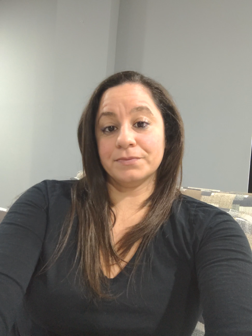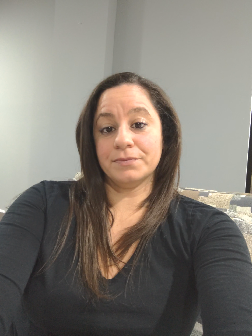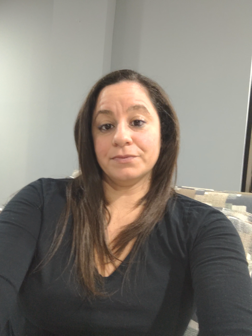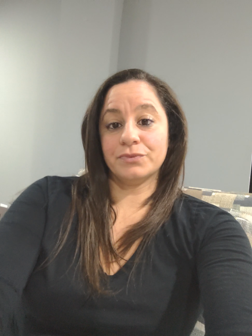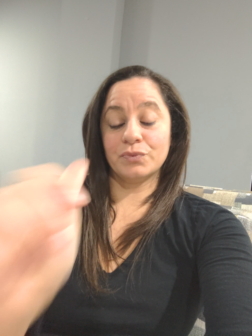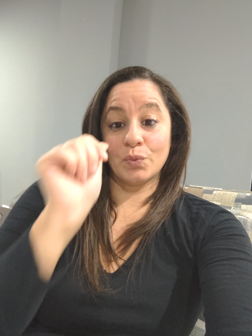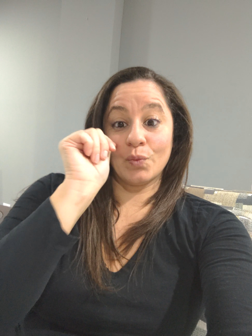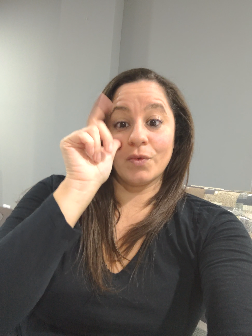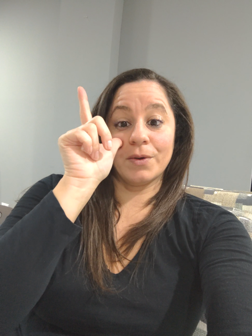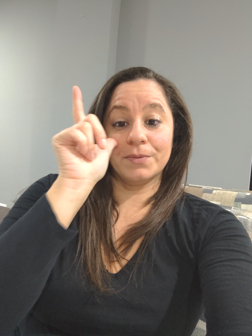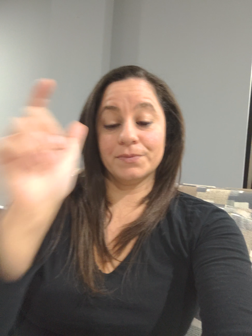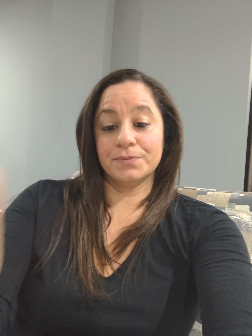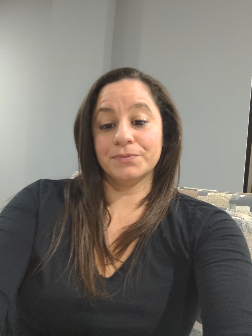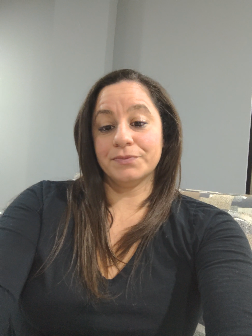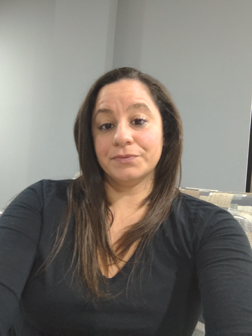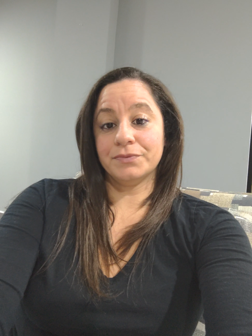awake